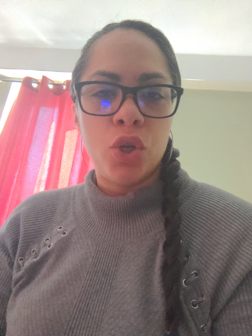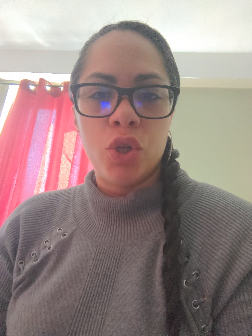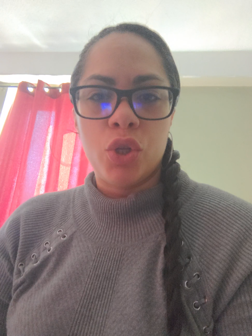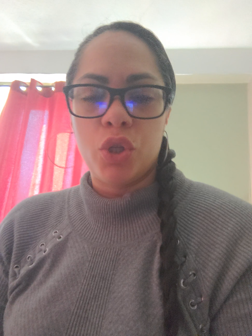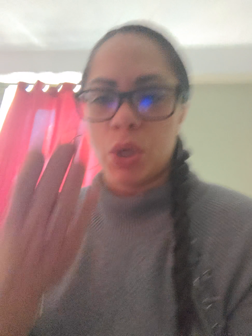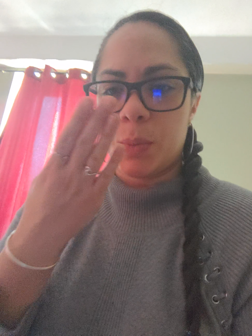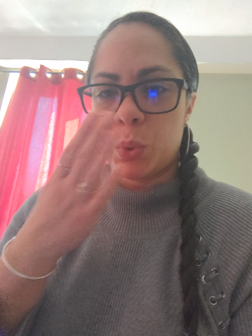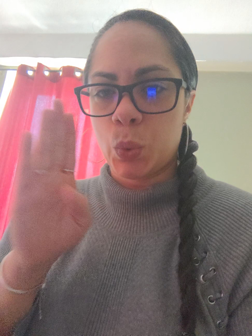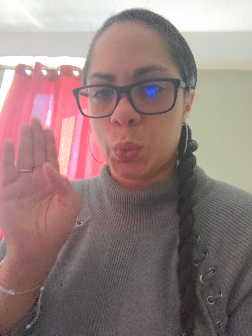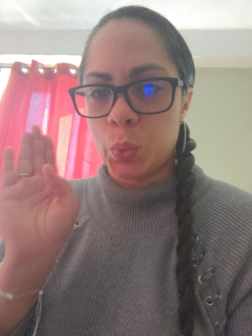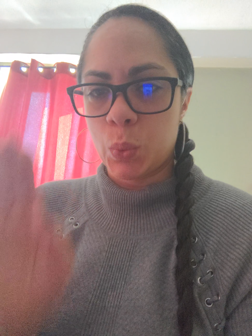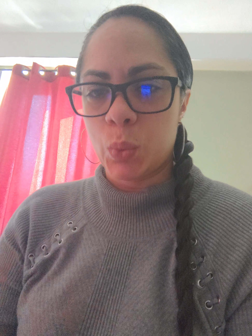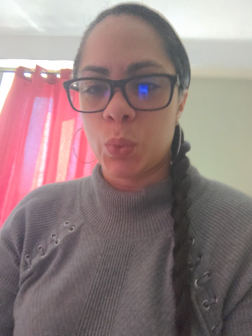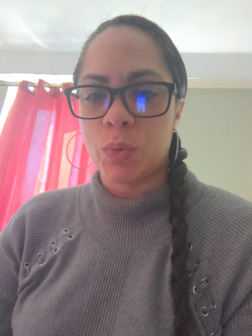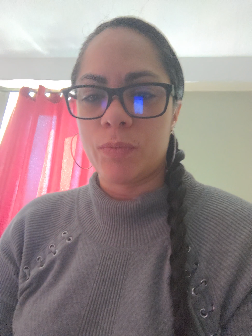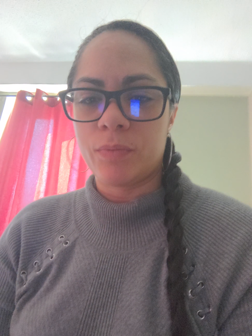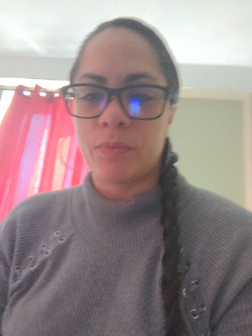blue